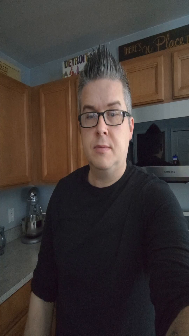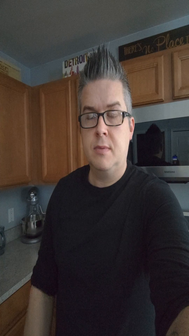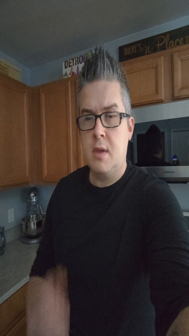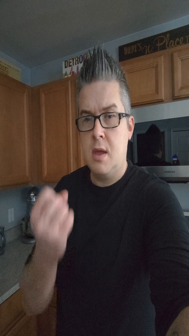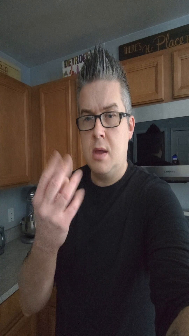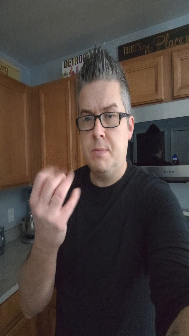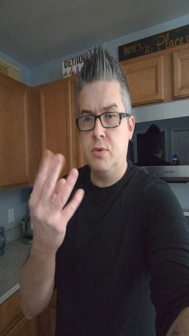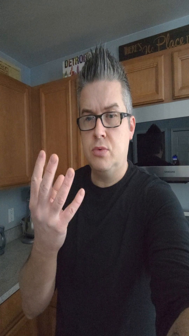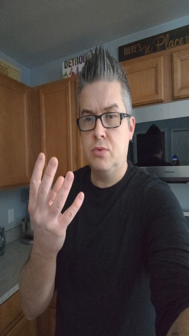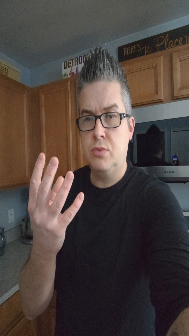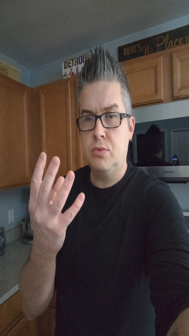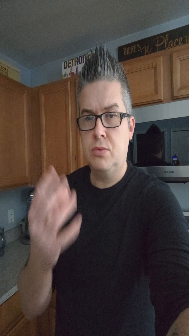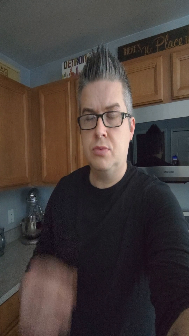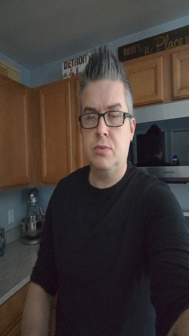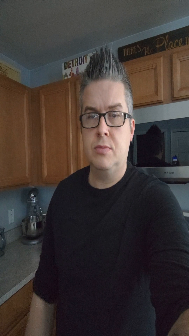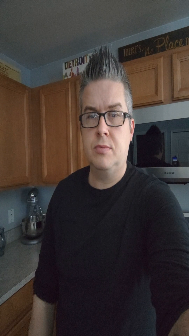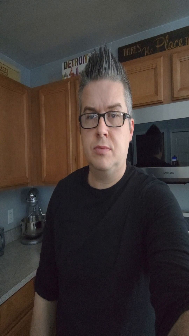many